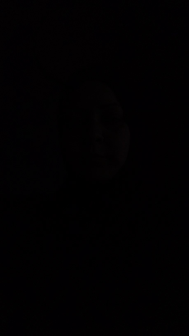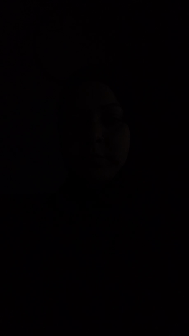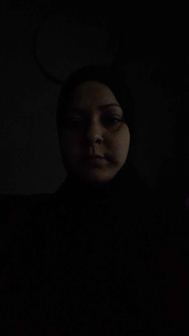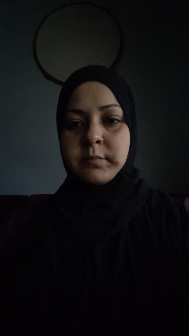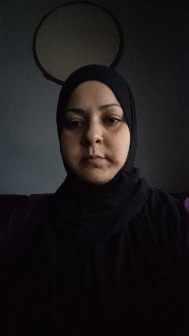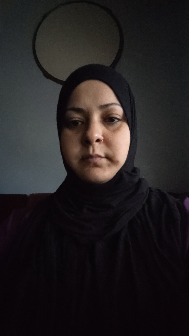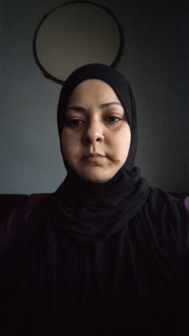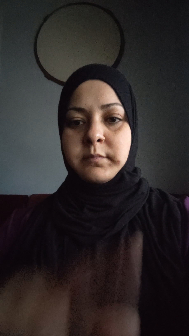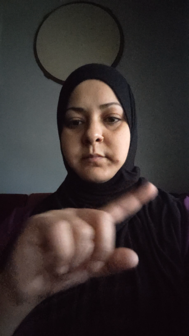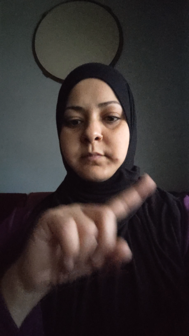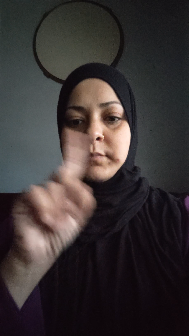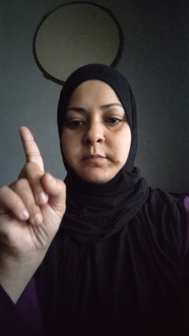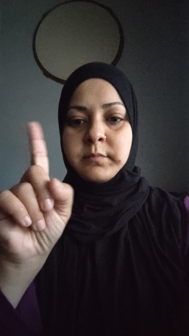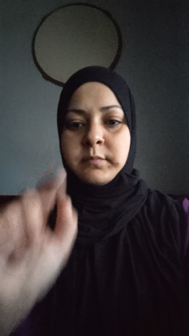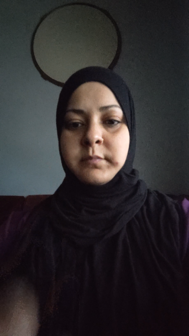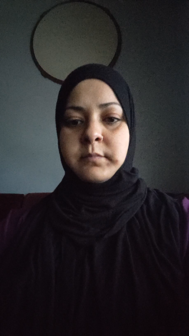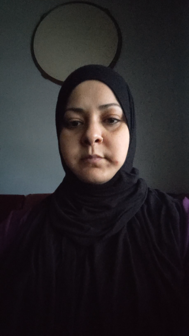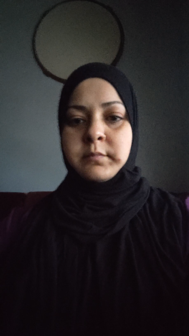but